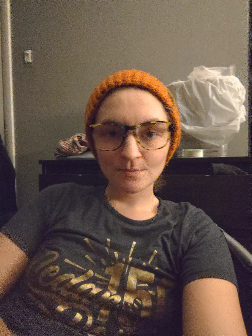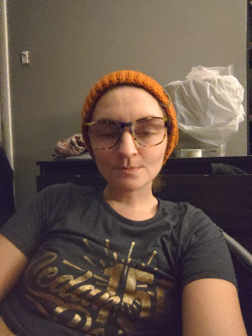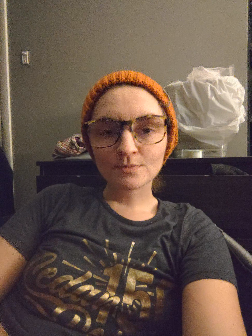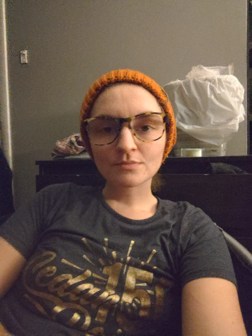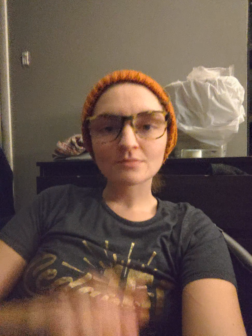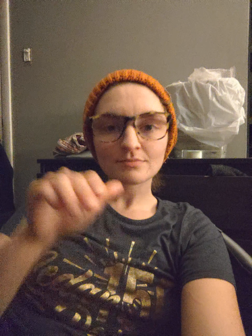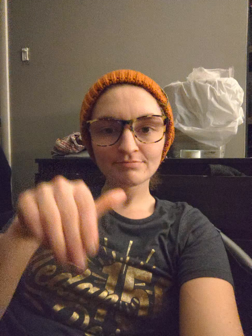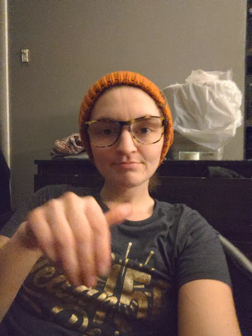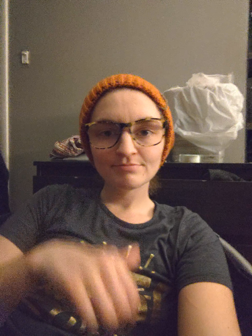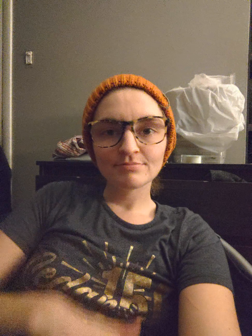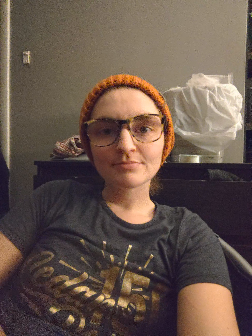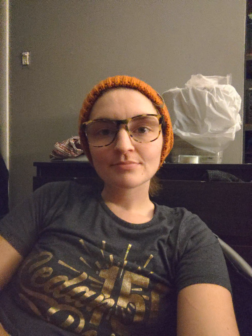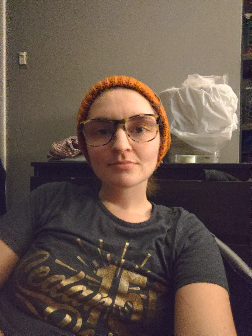night